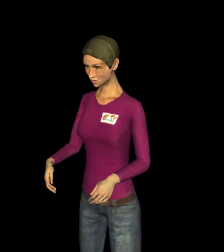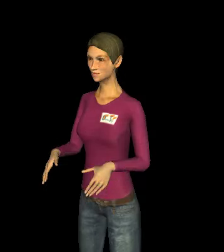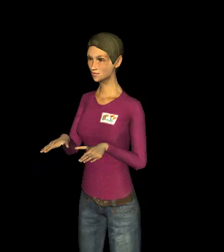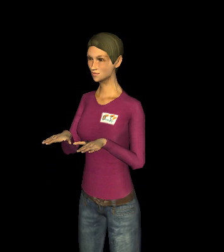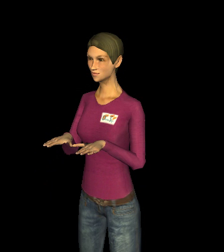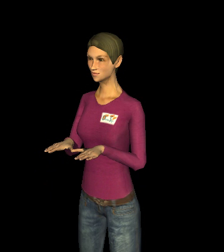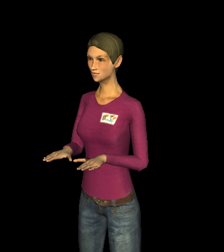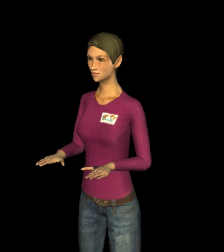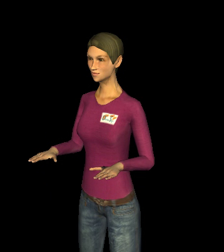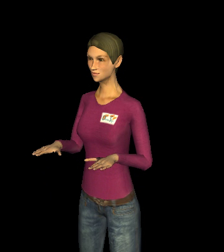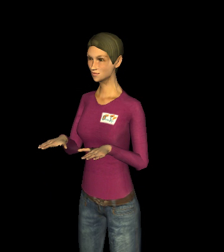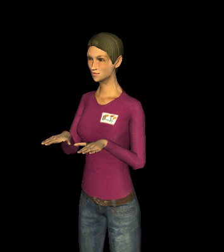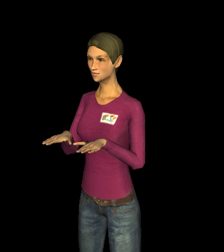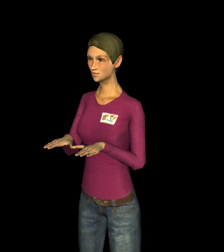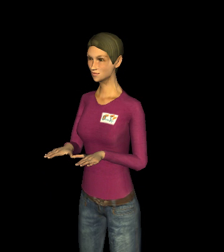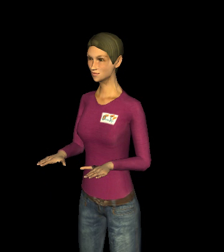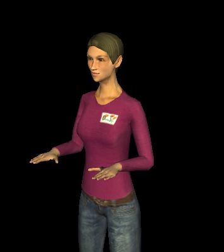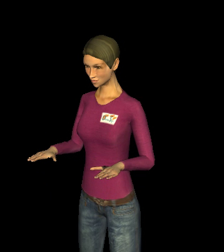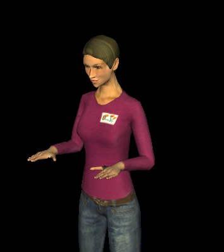ببطء